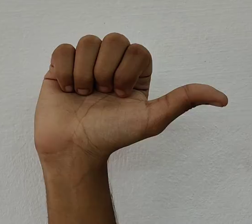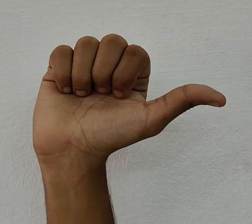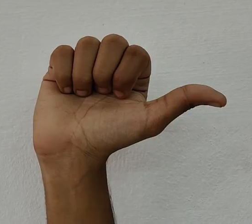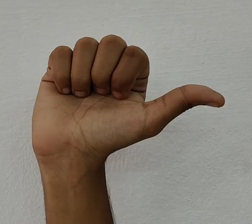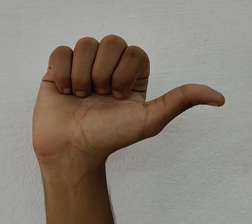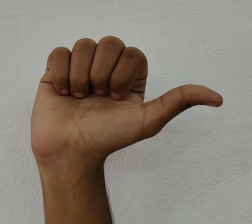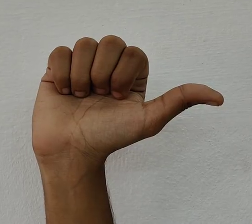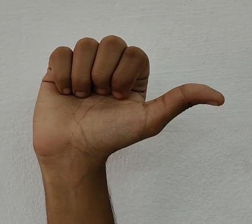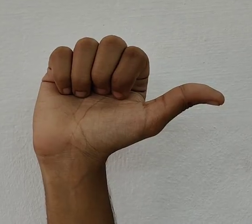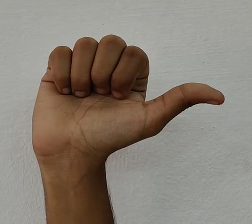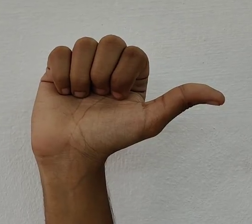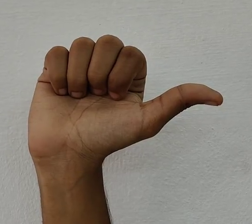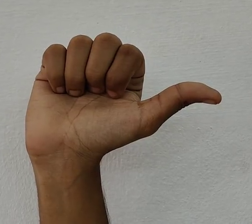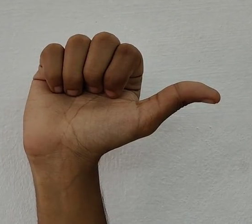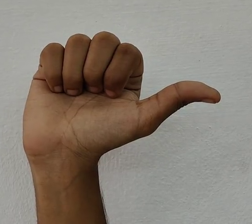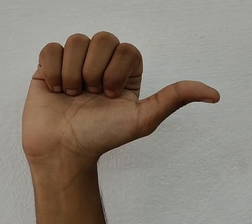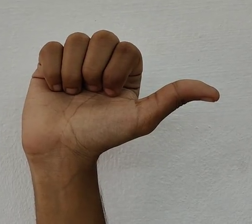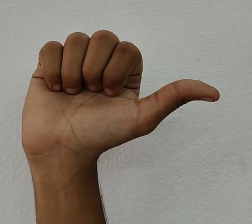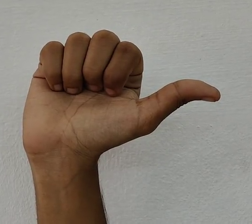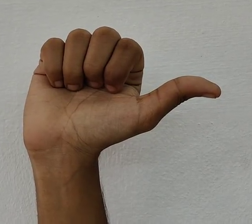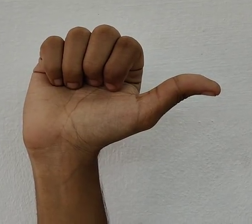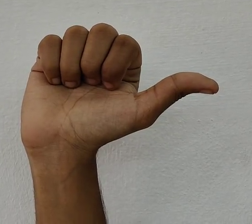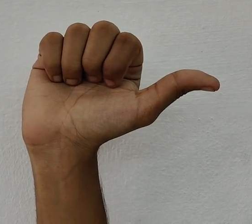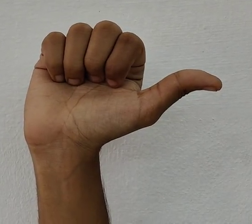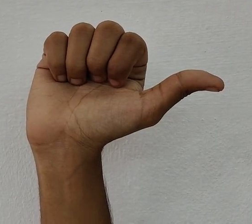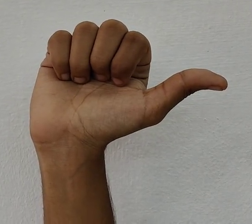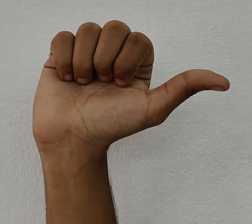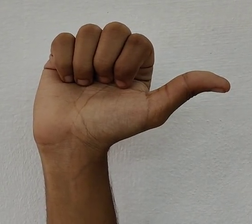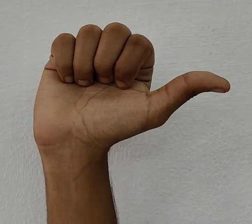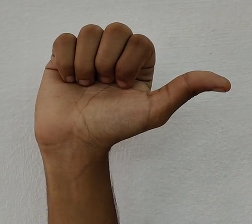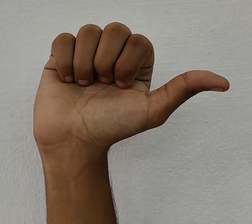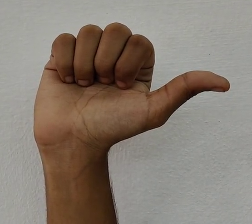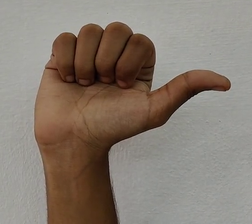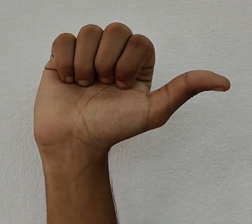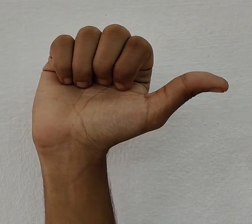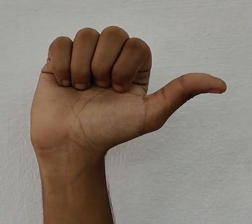എ